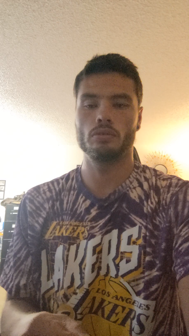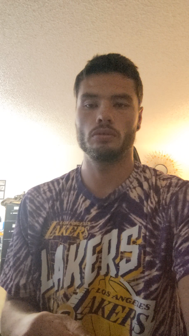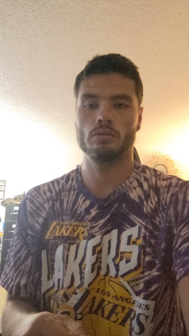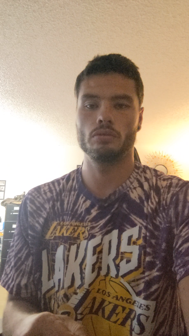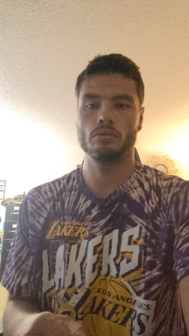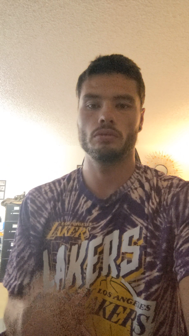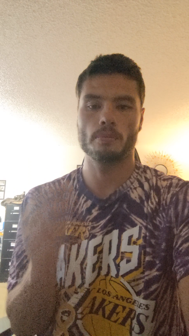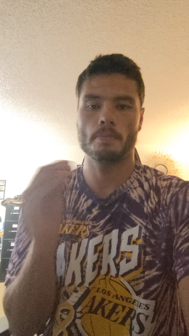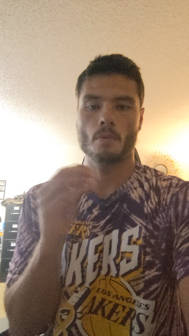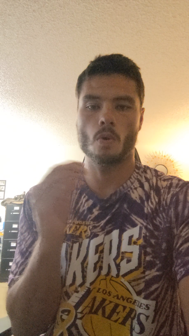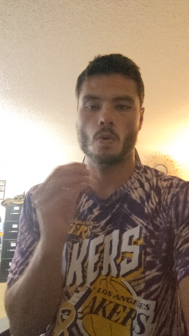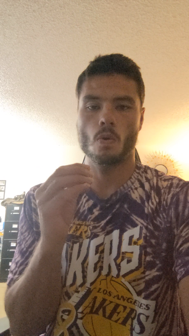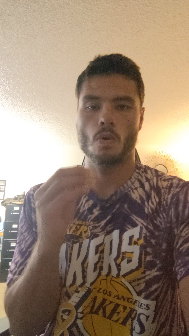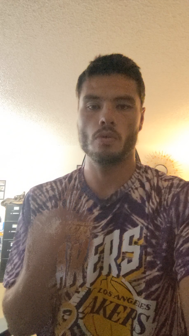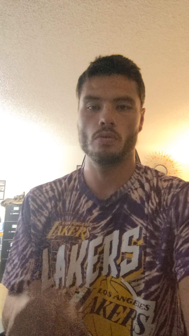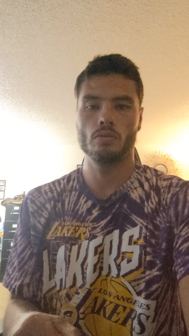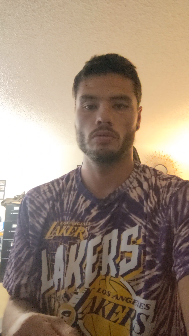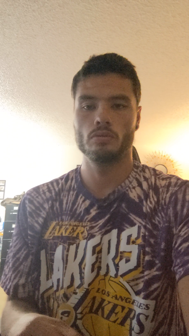more